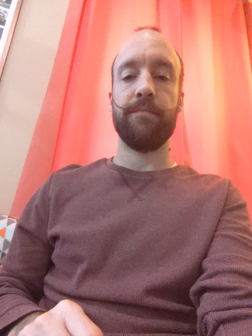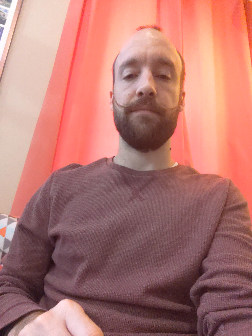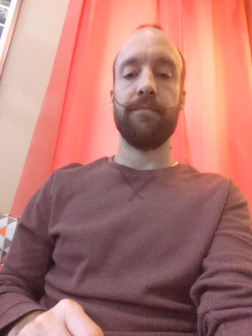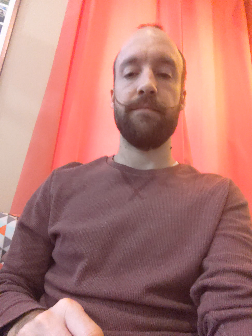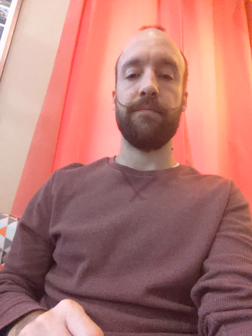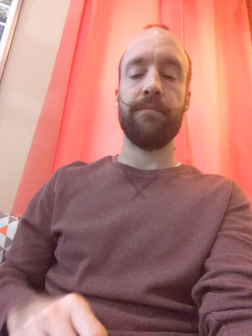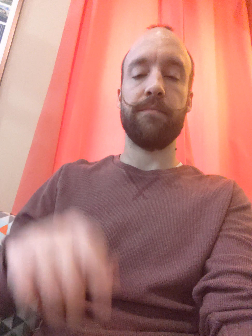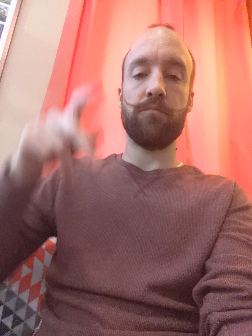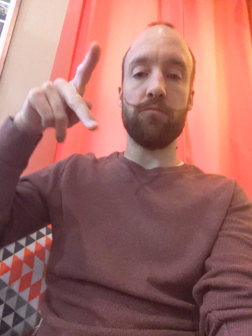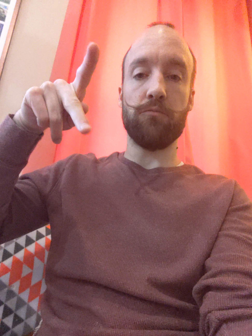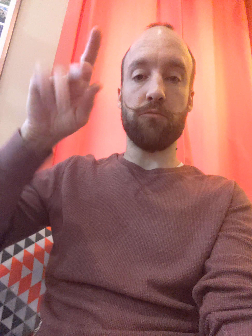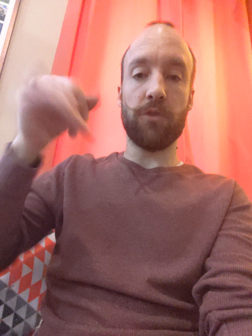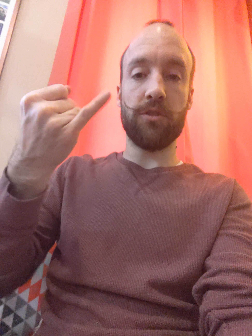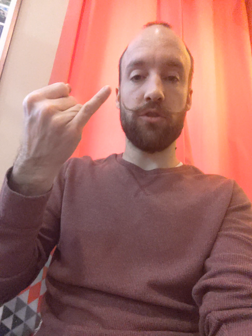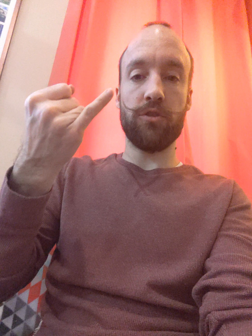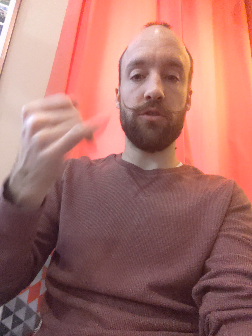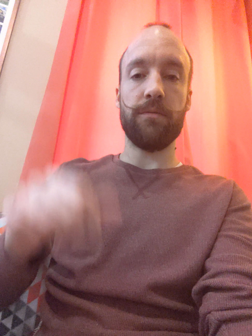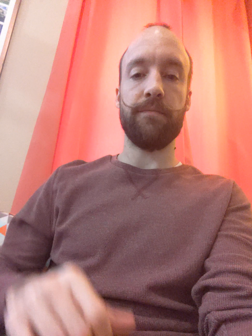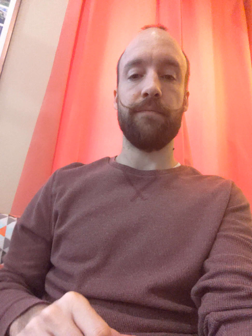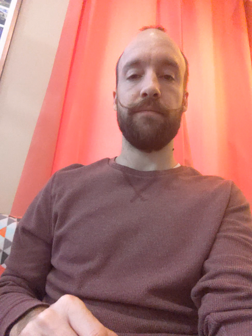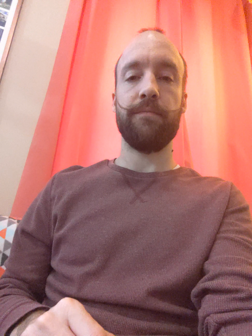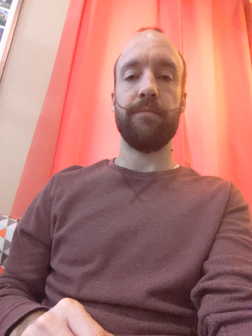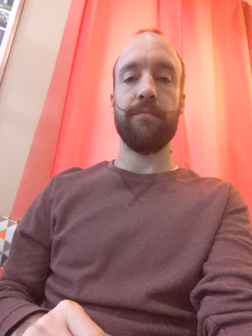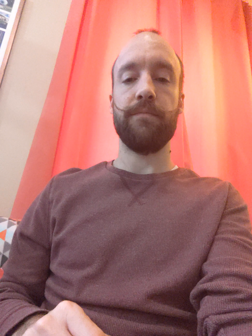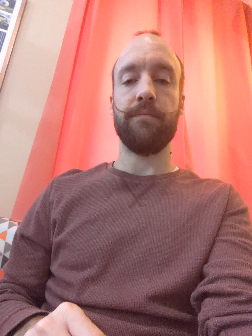pajamas